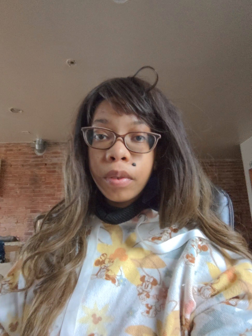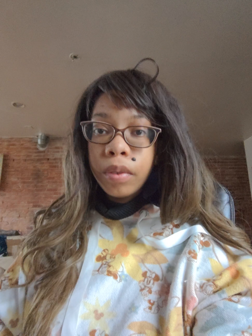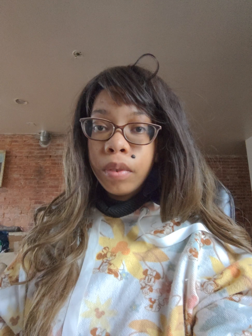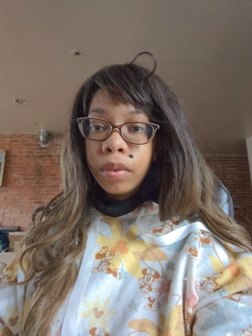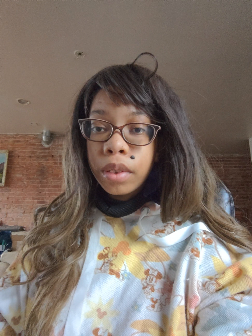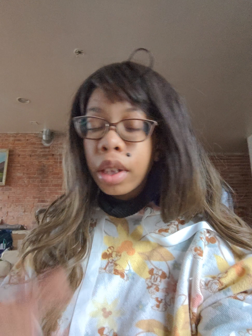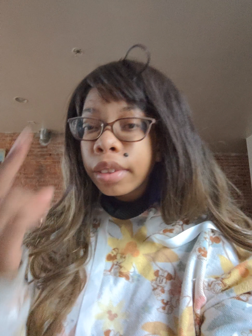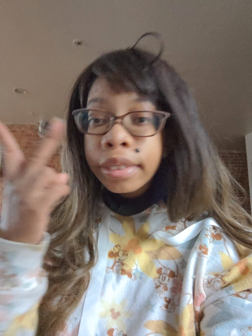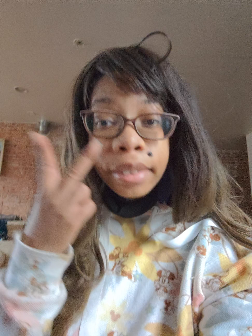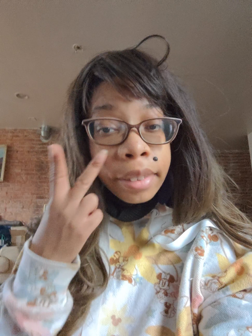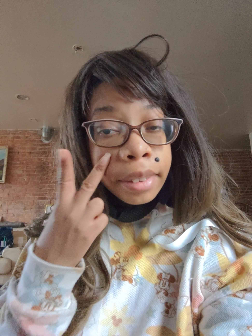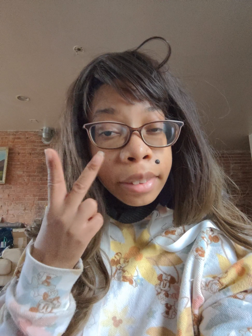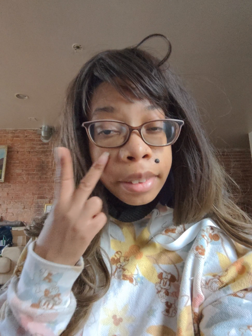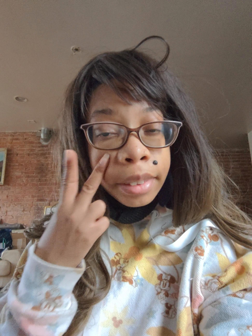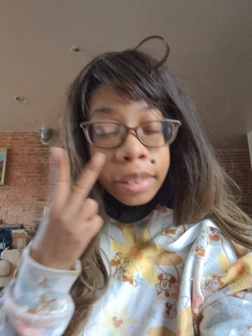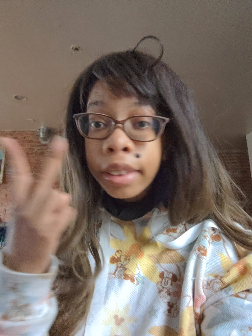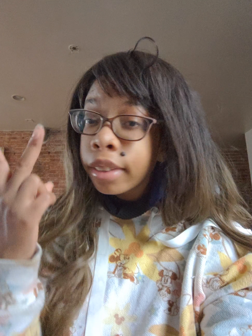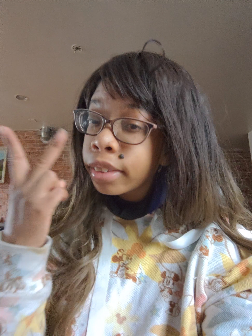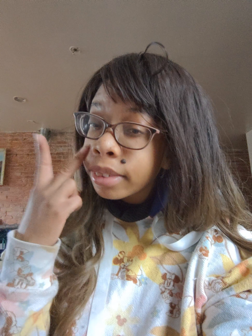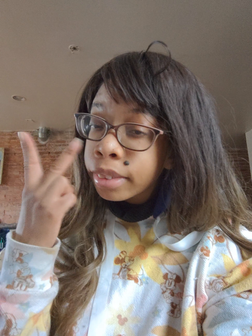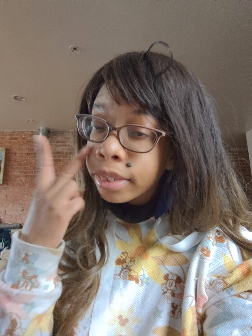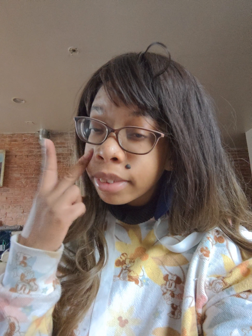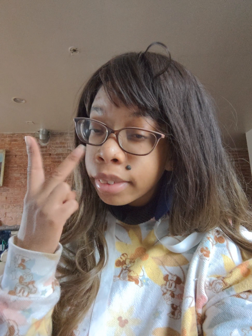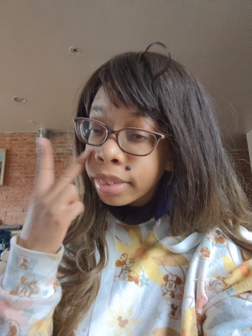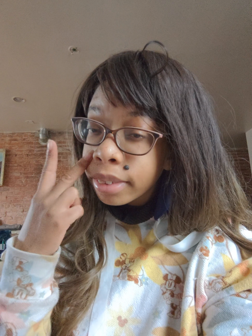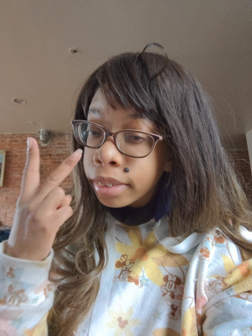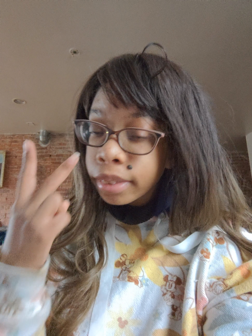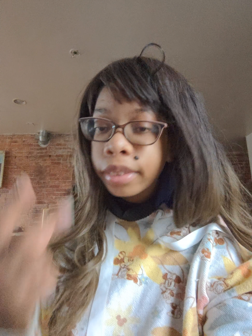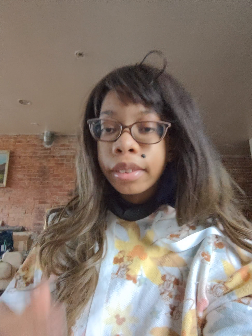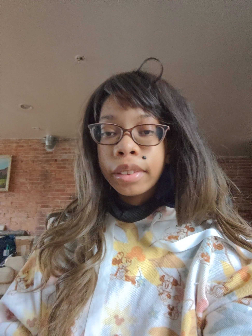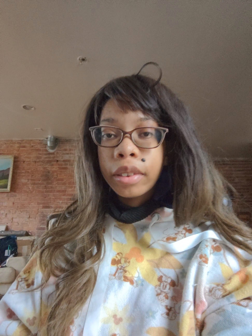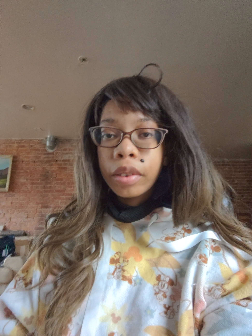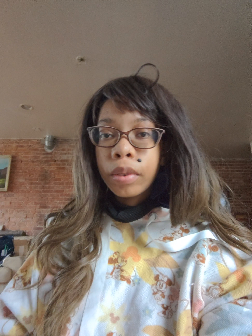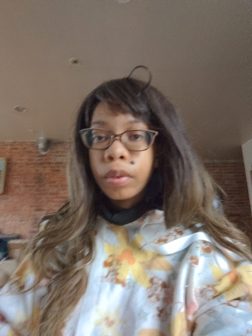see